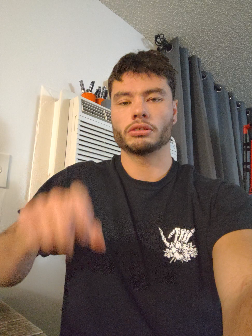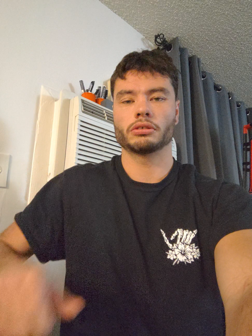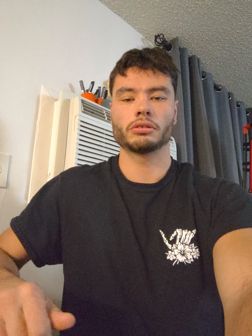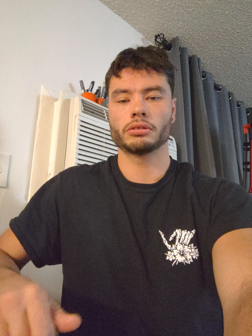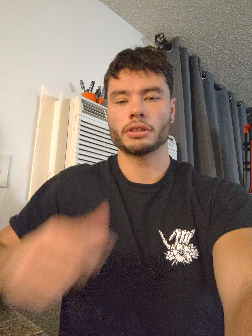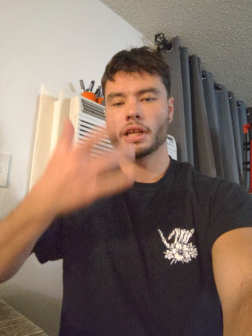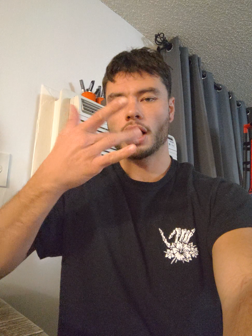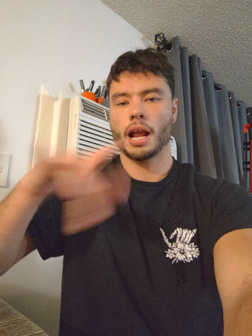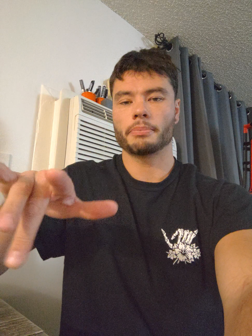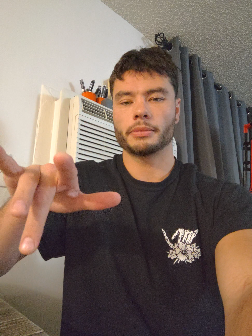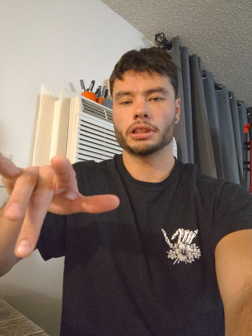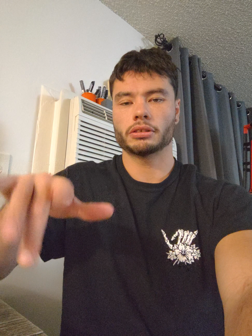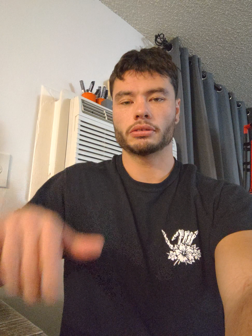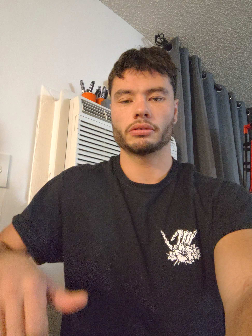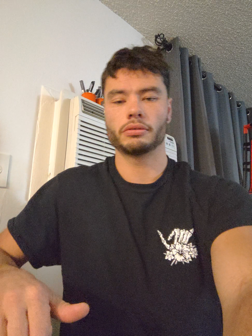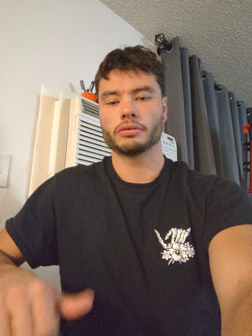empty